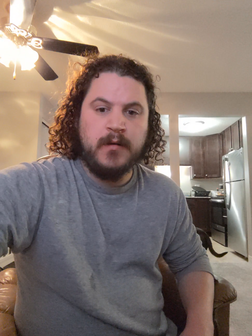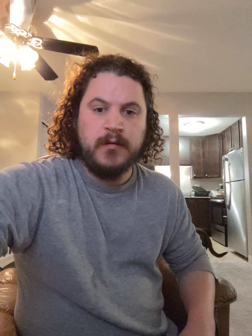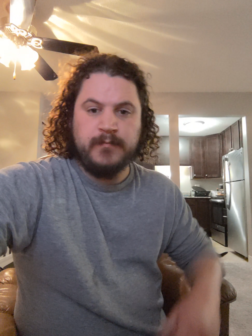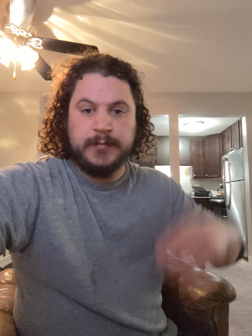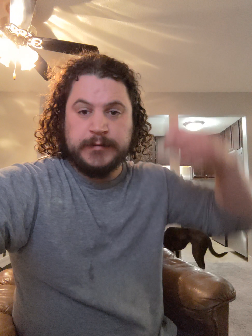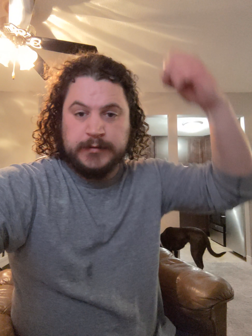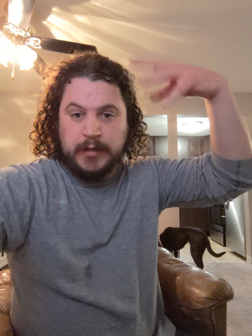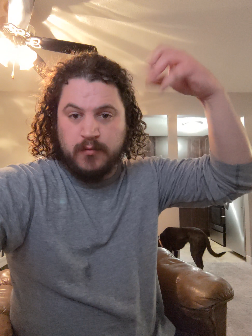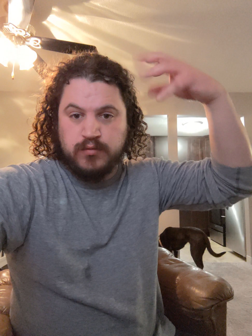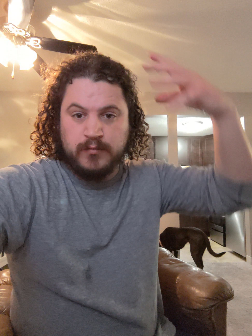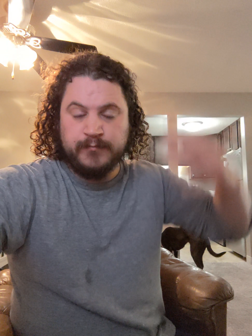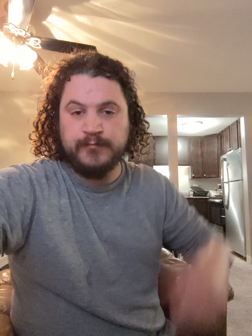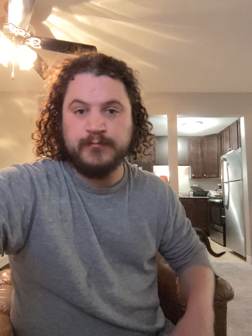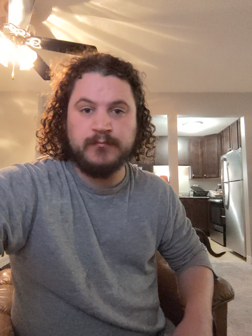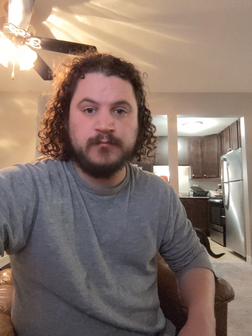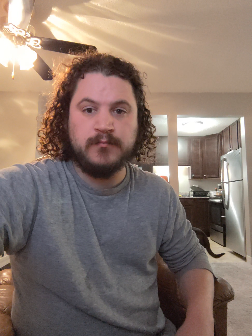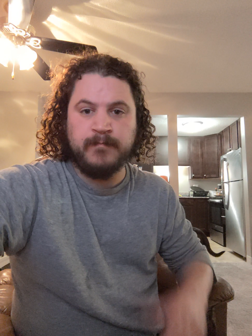shower